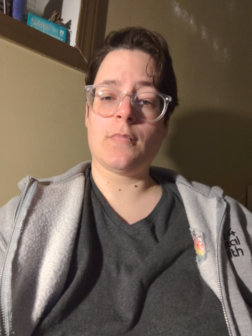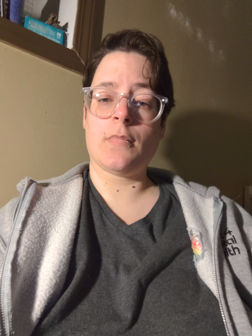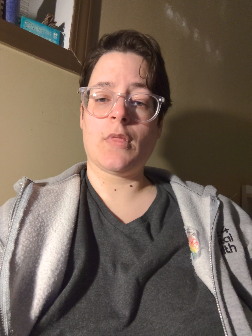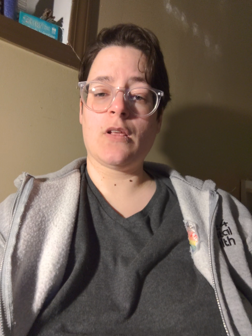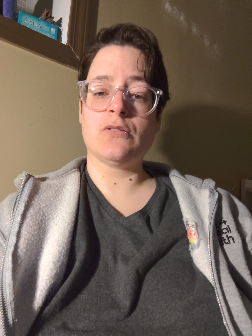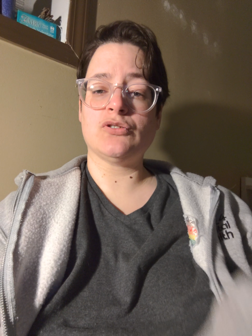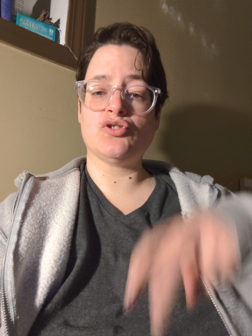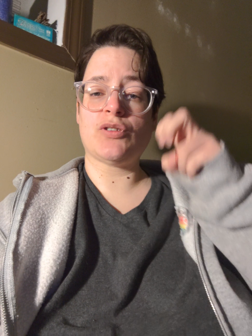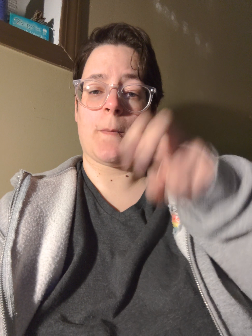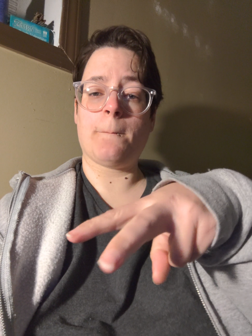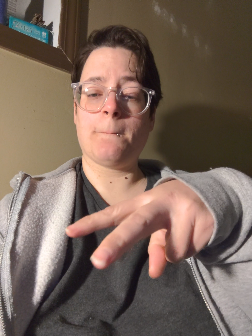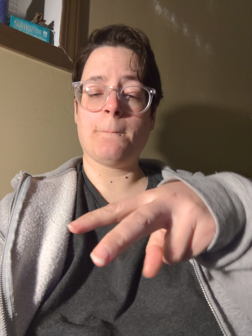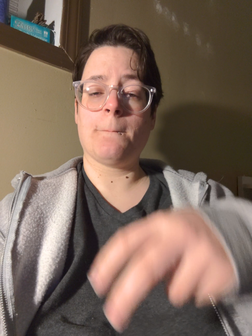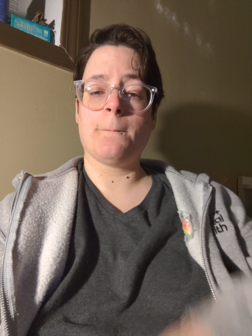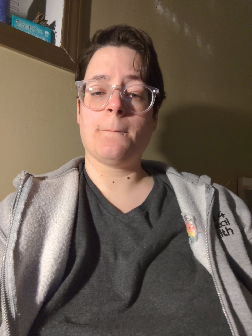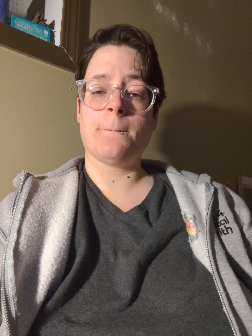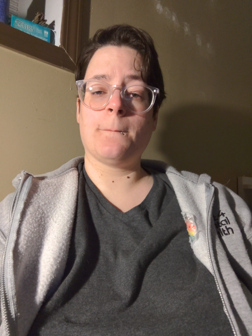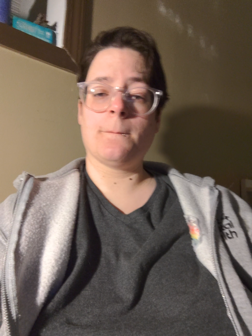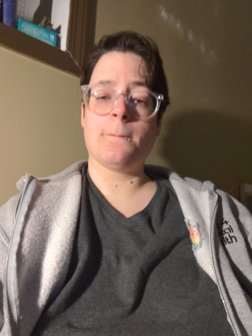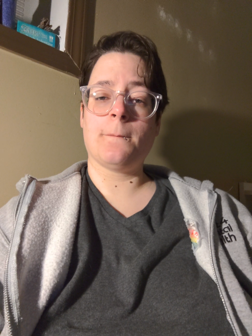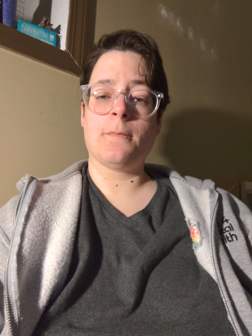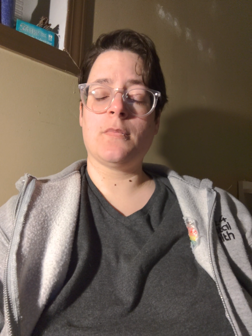jump